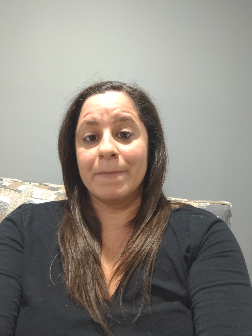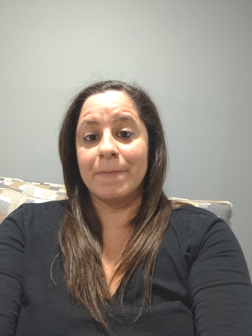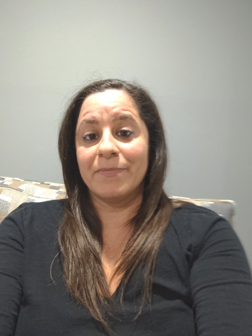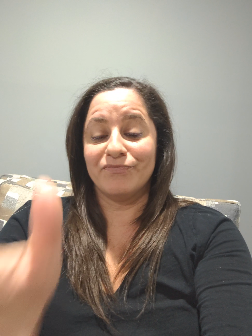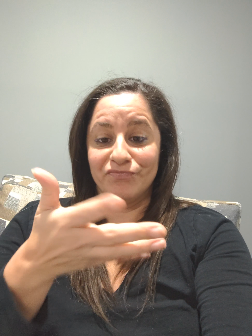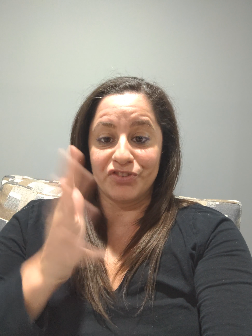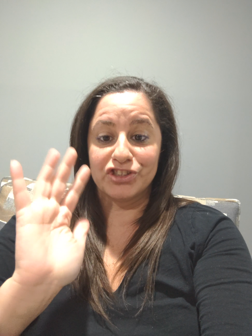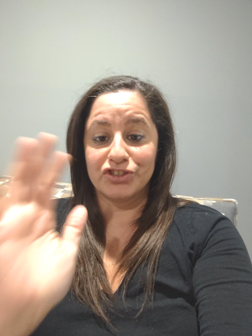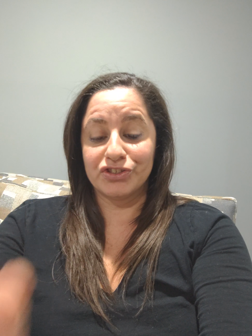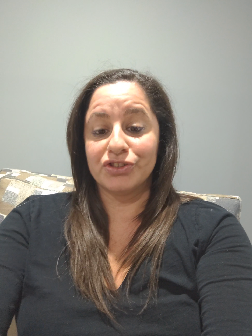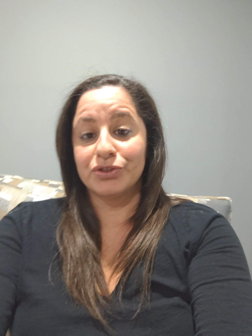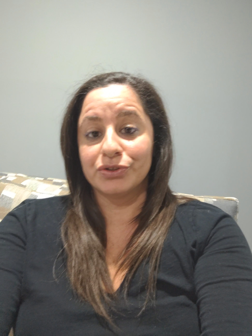finish